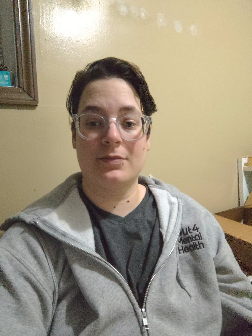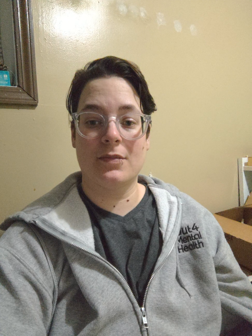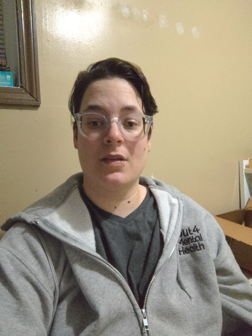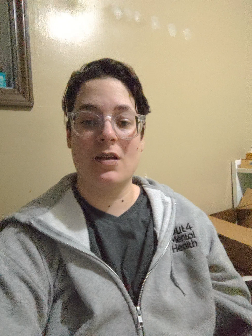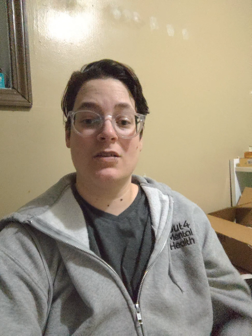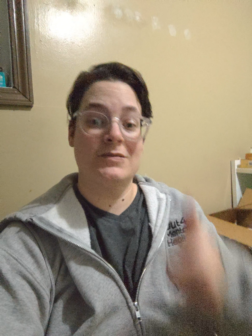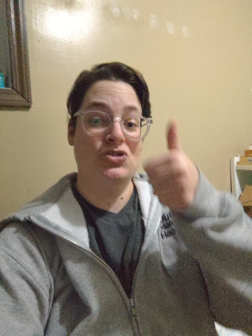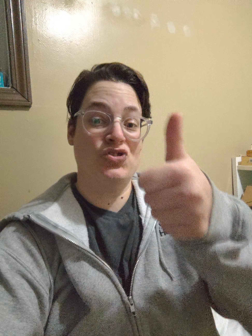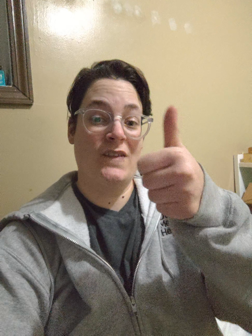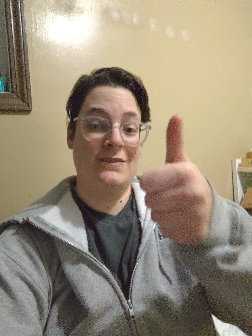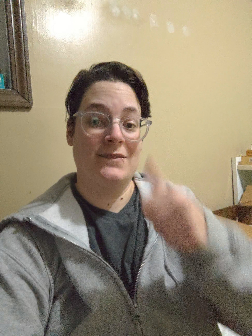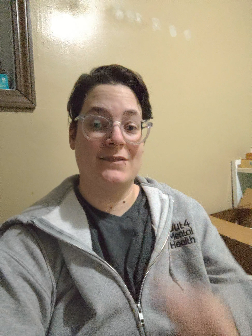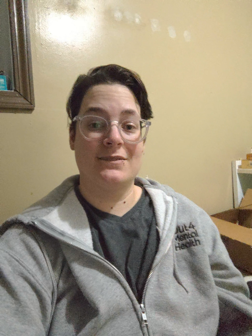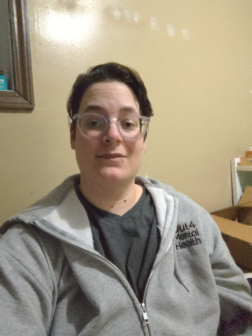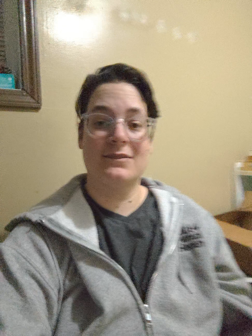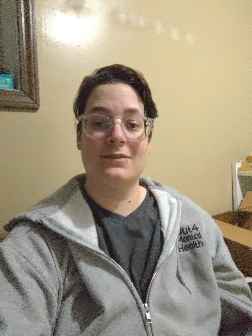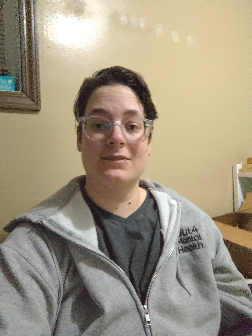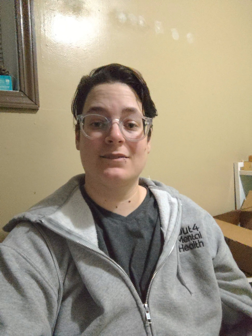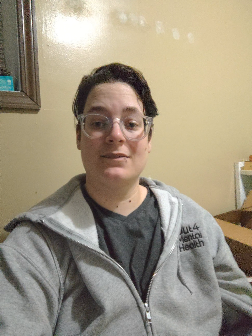yourself